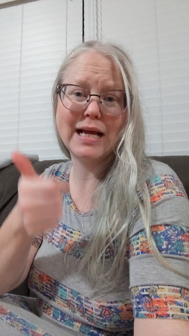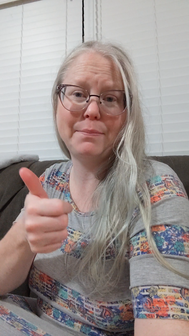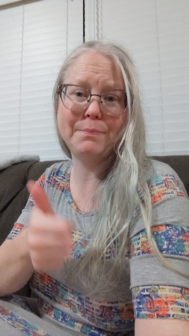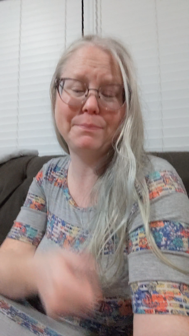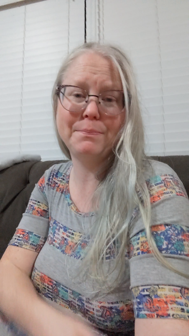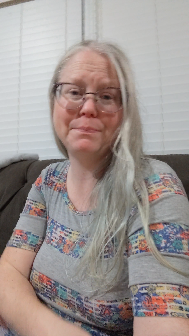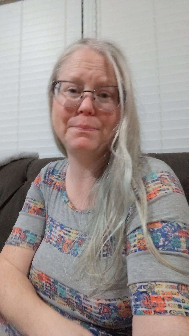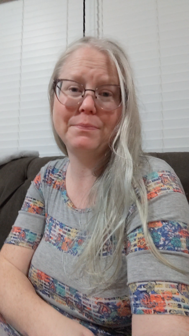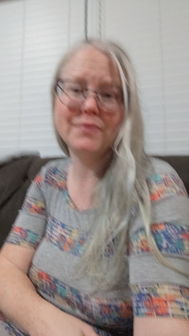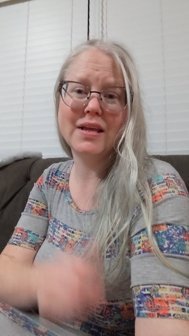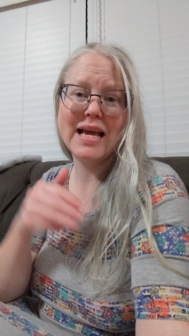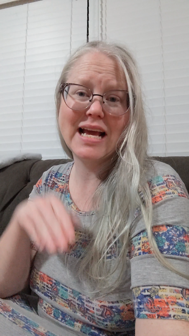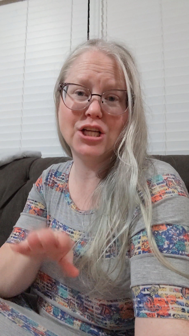enter